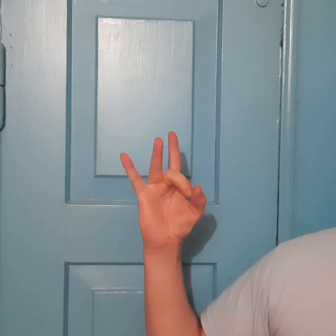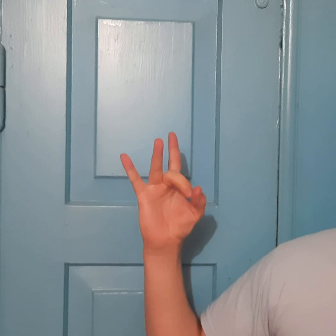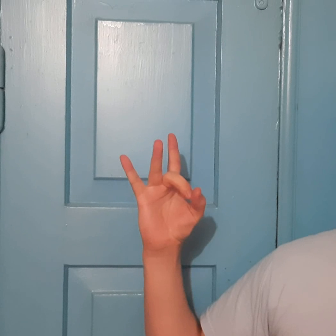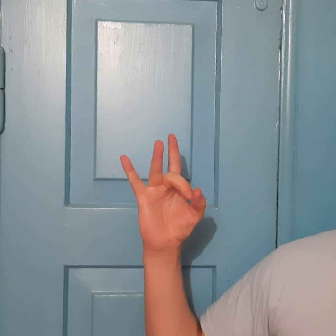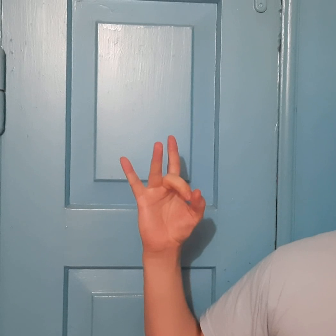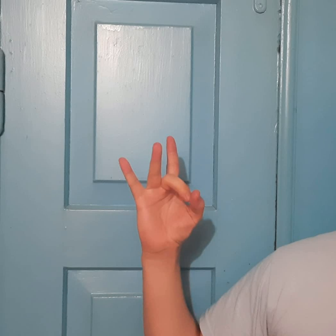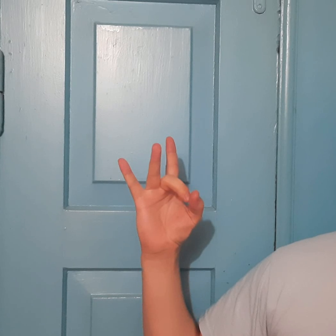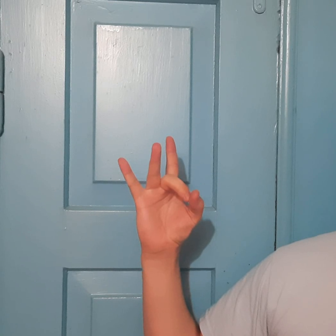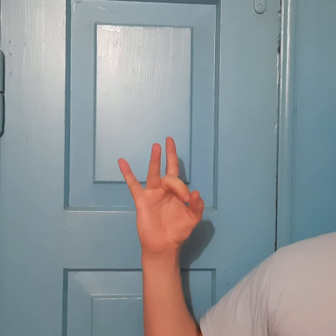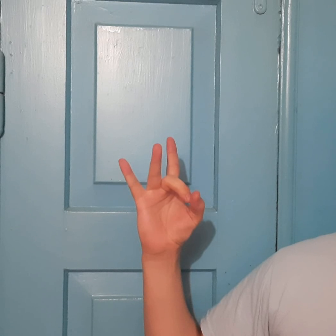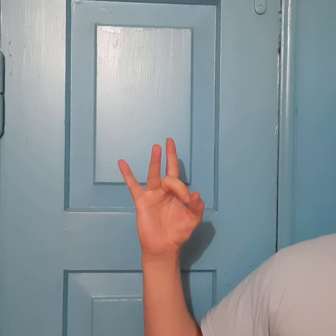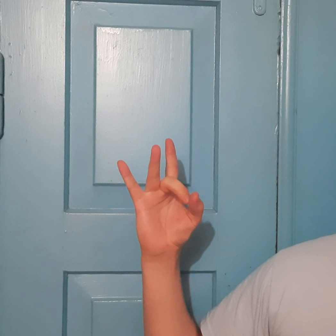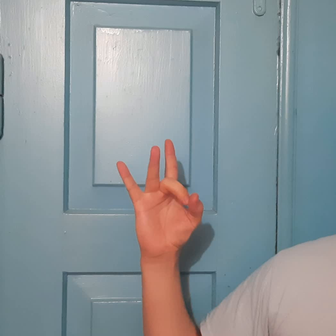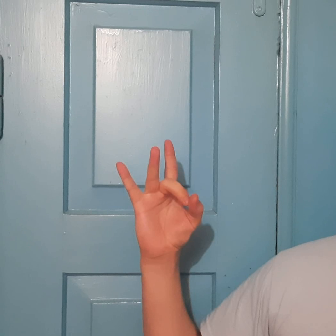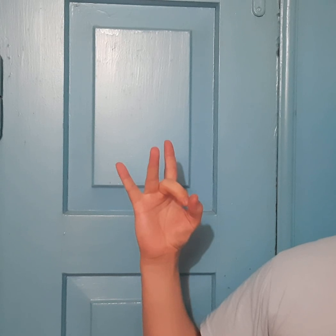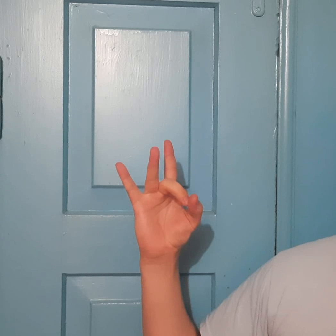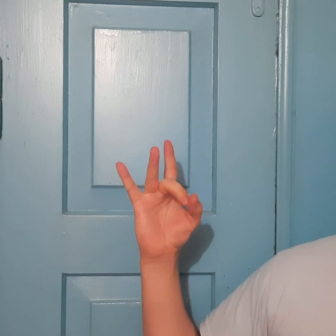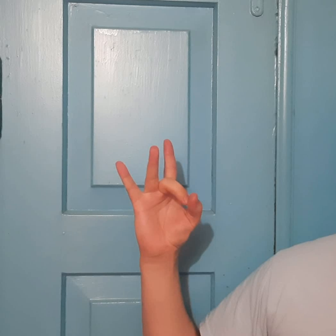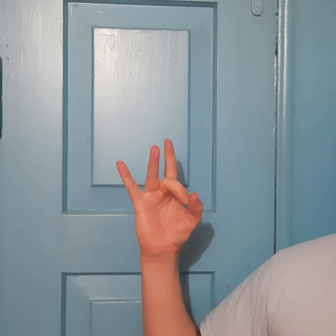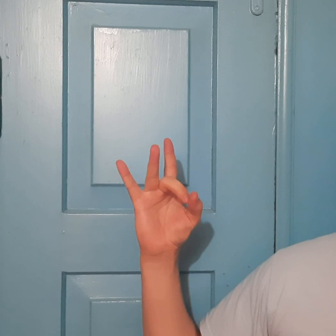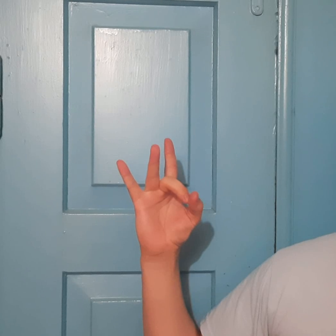Р